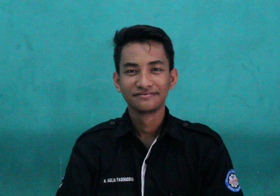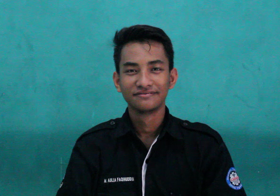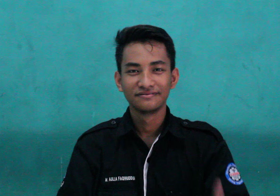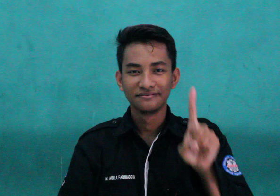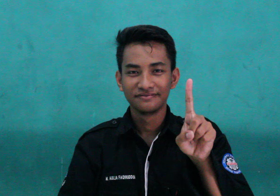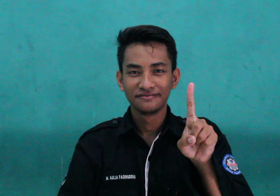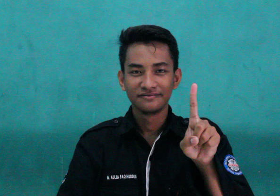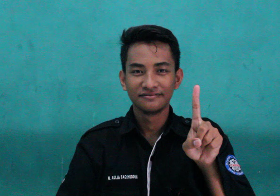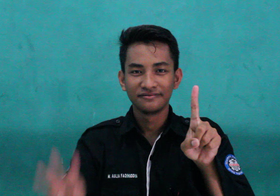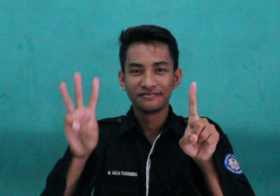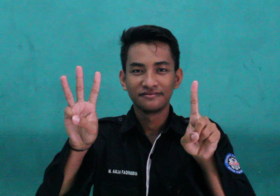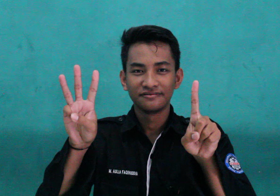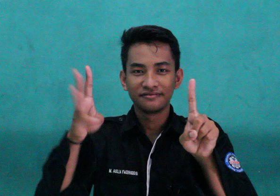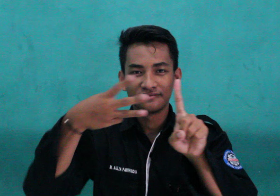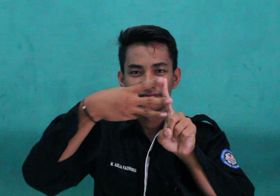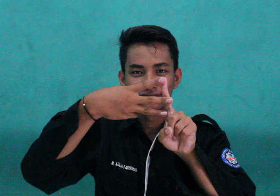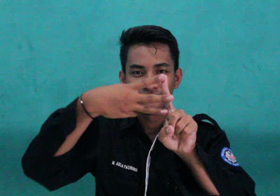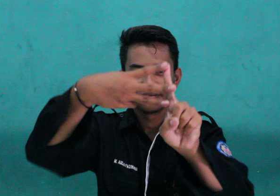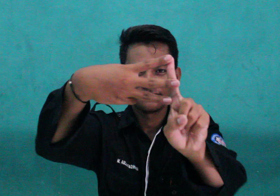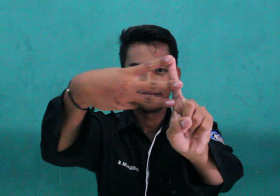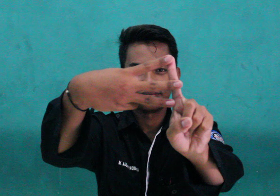B